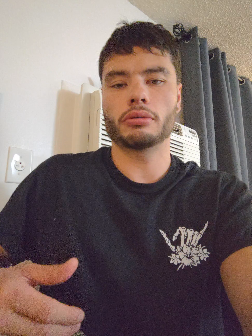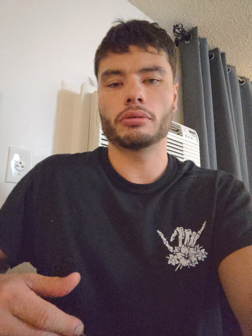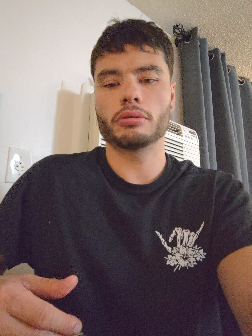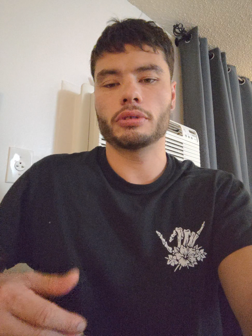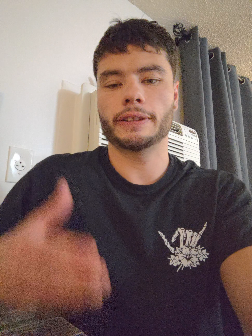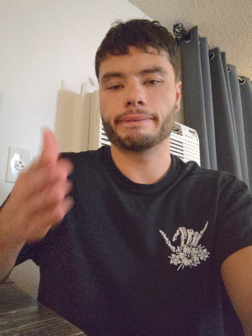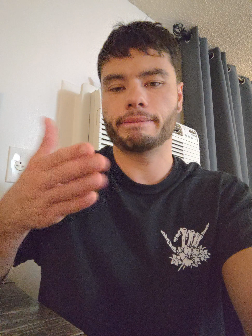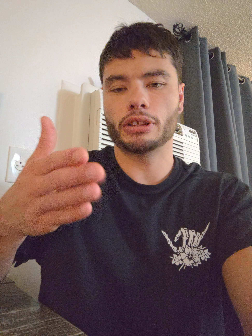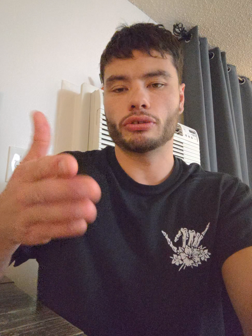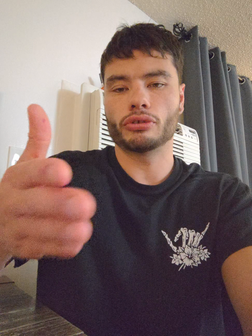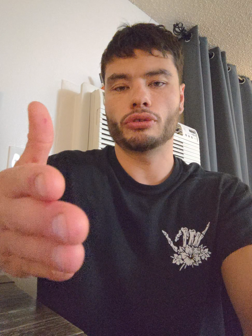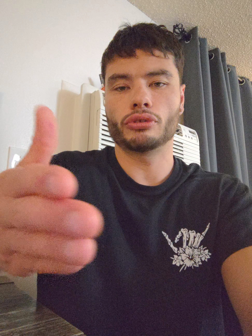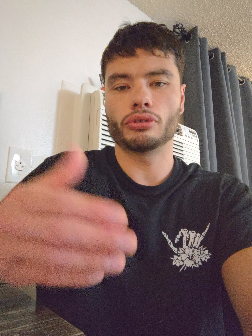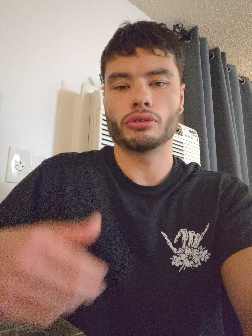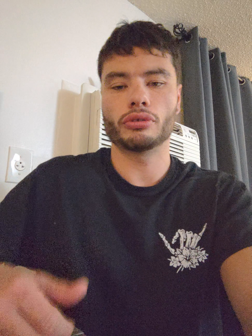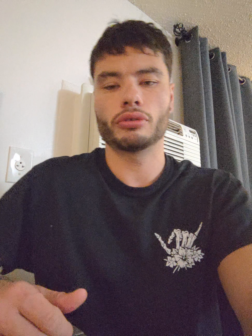fish